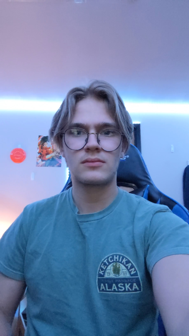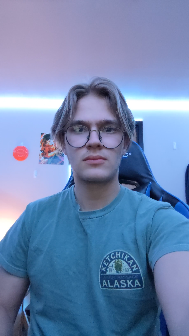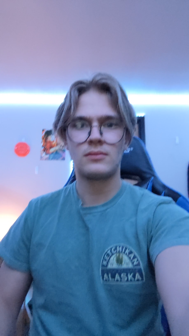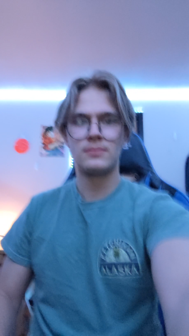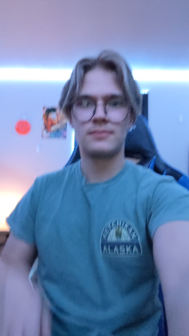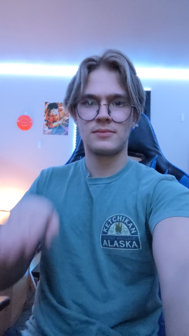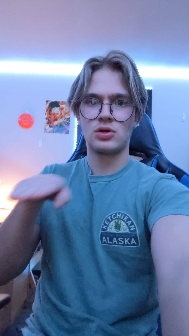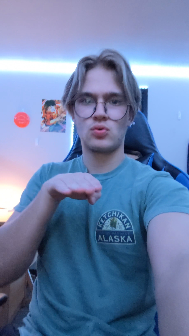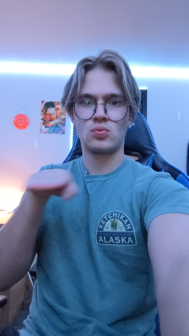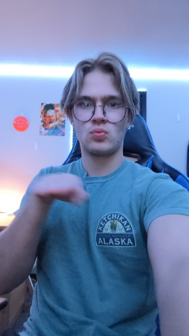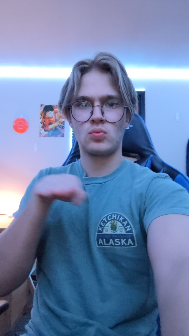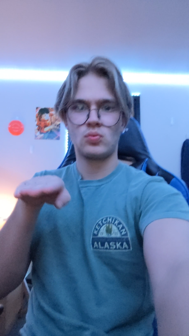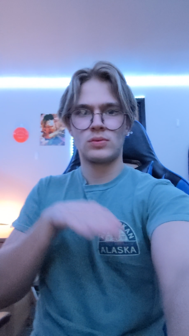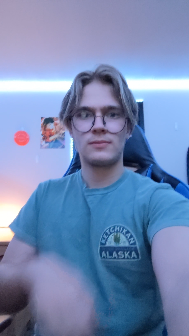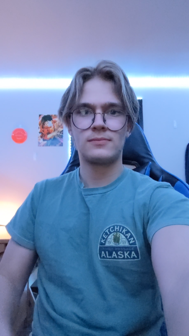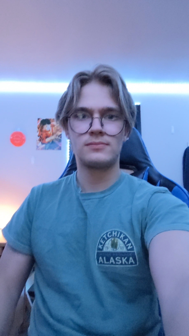boots